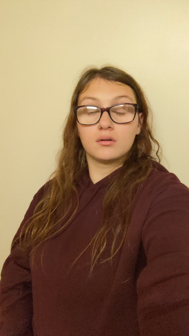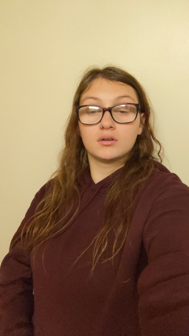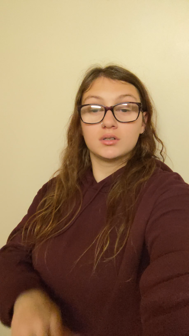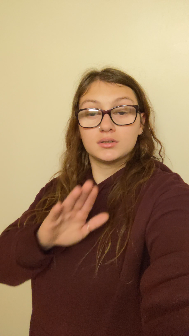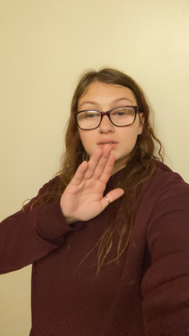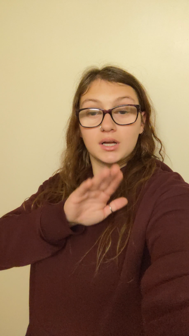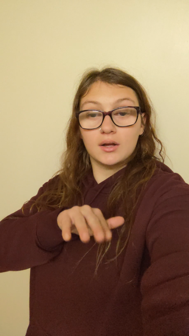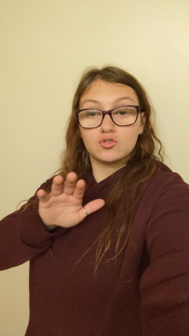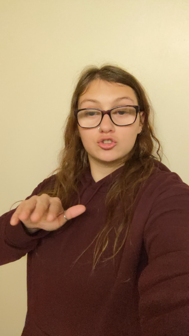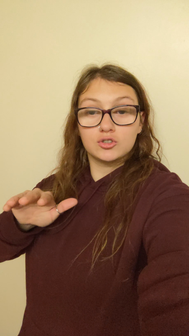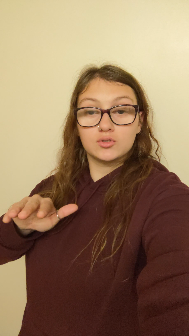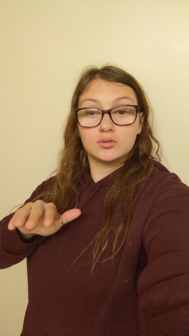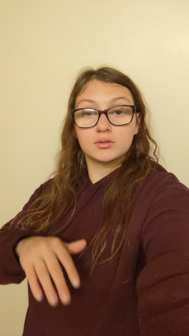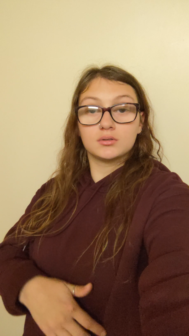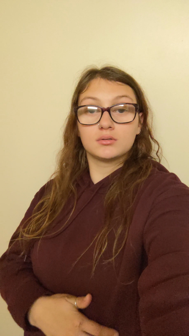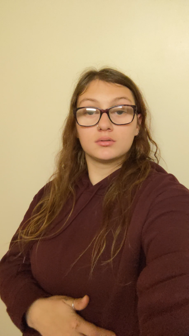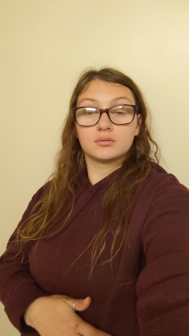children